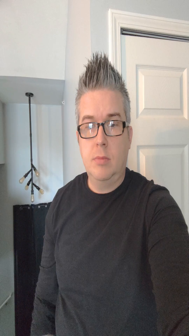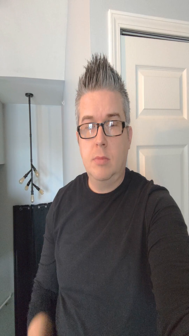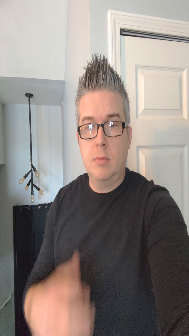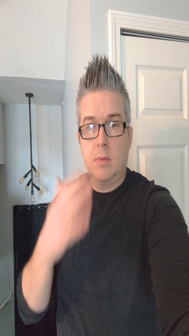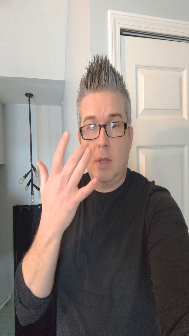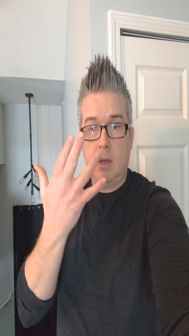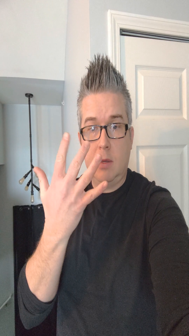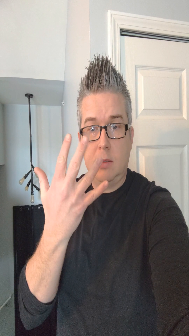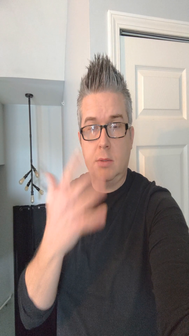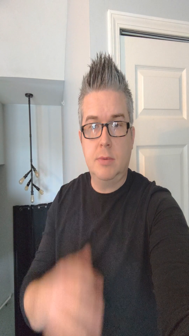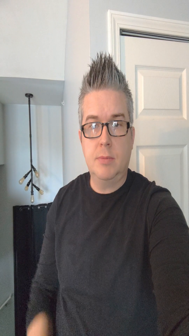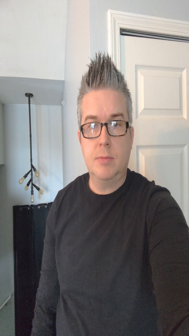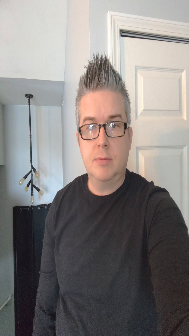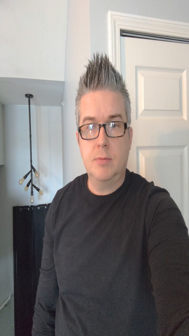finger